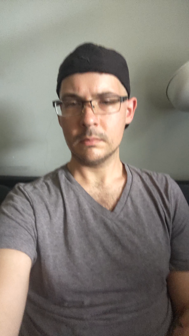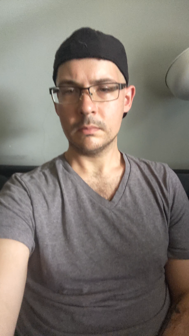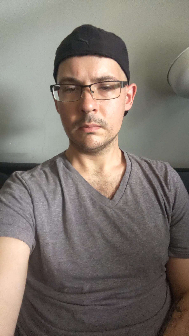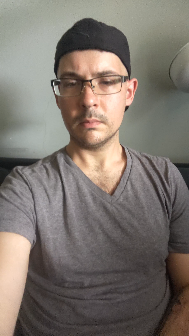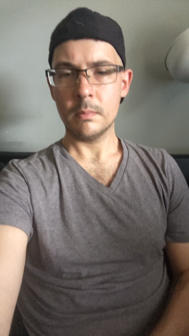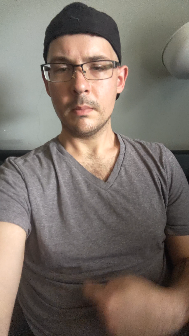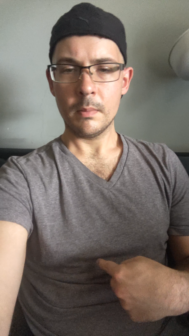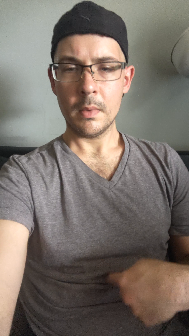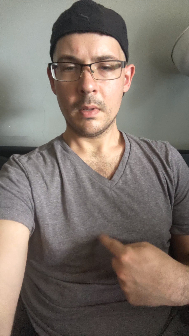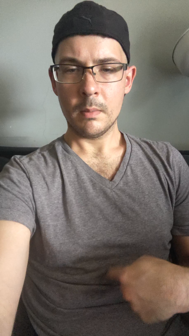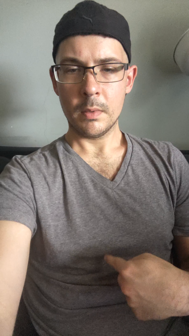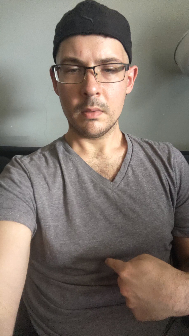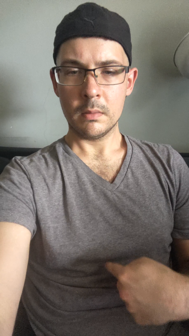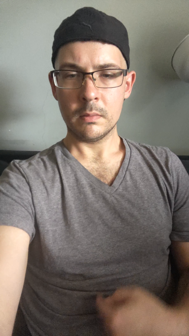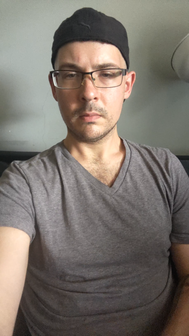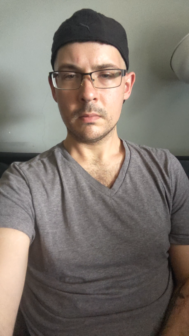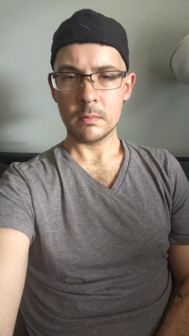belly button